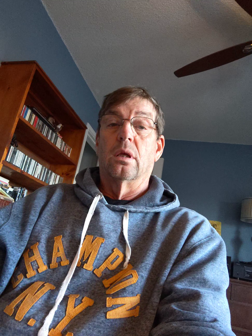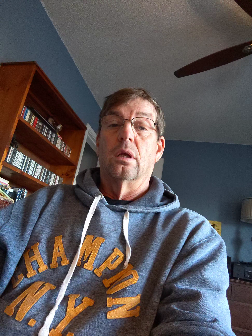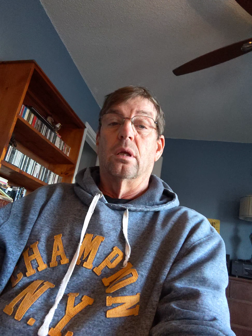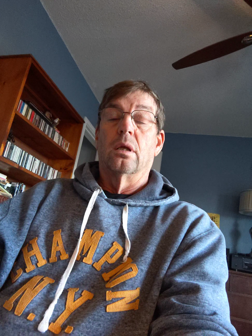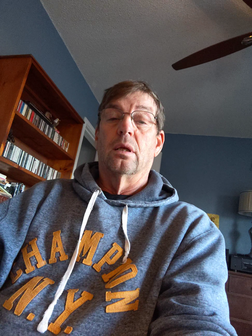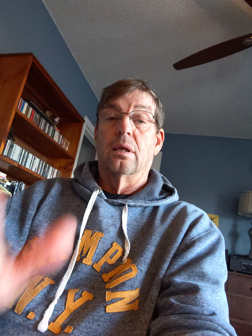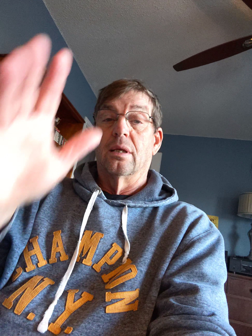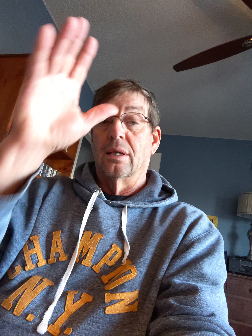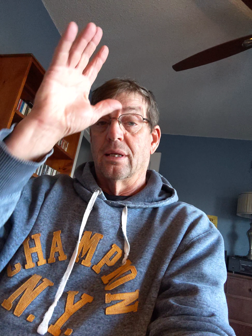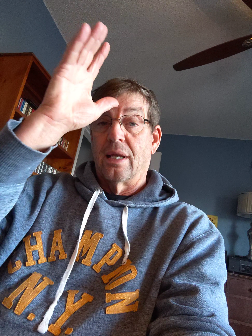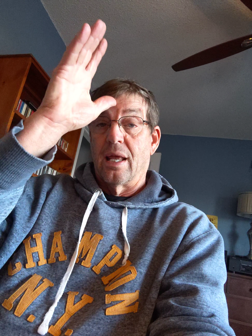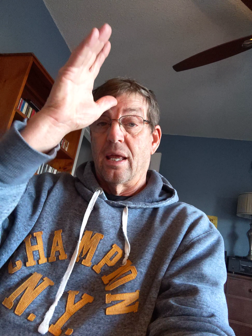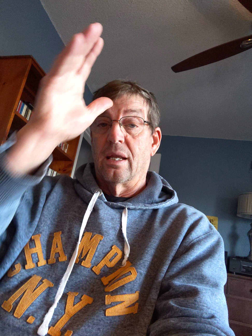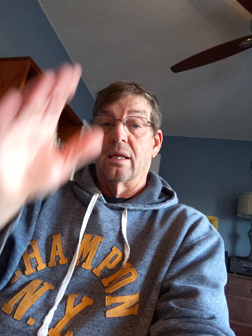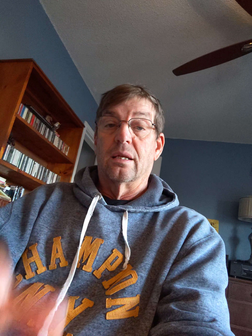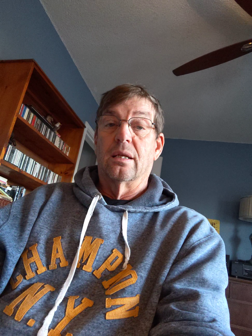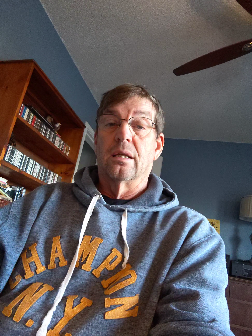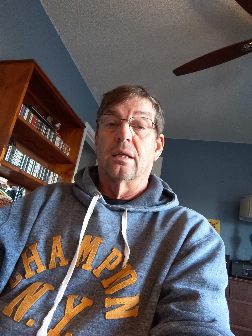dad